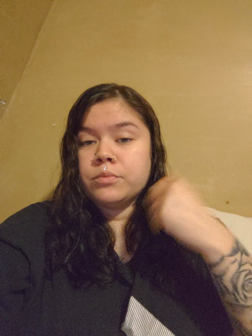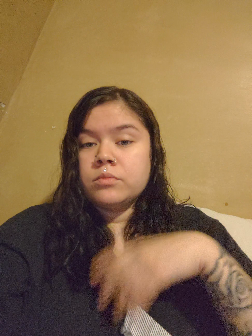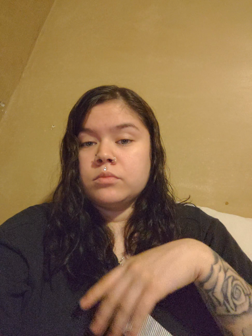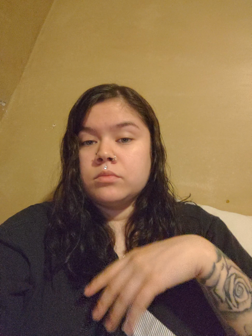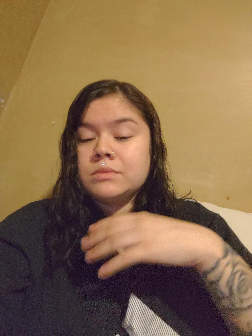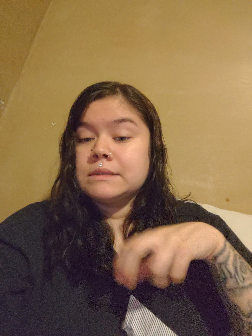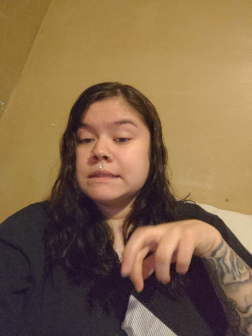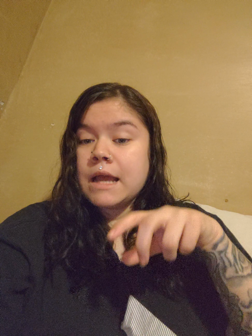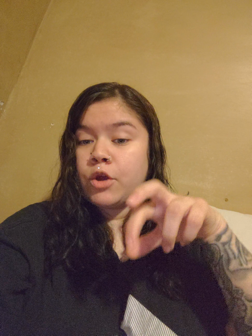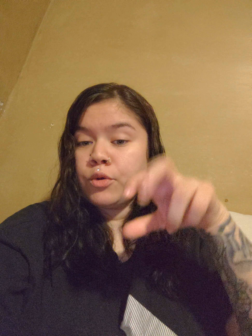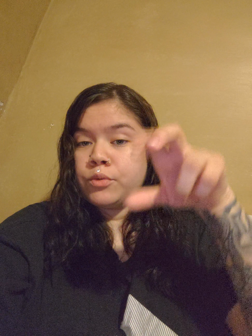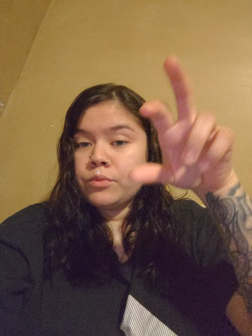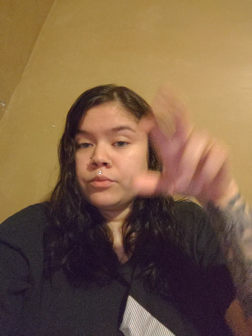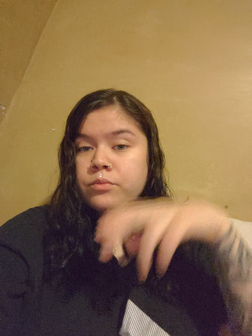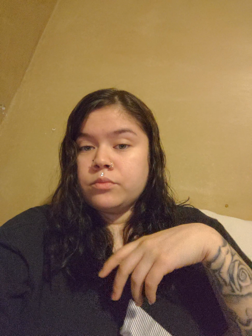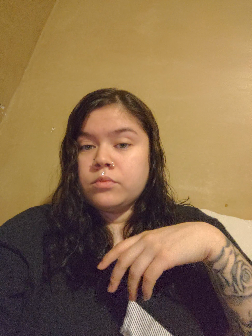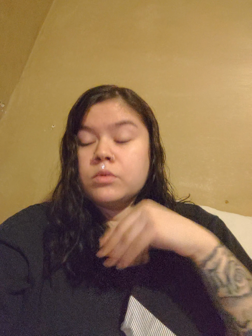stairs